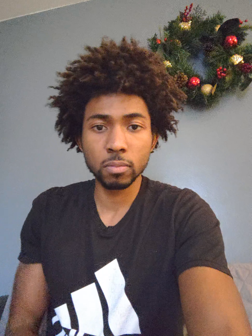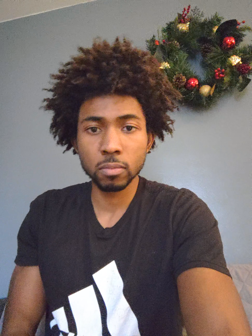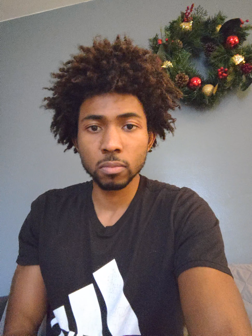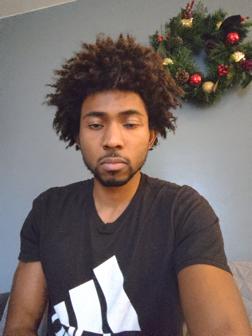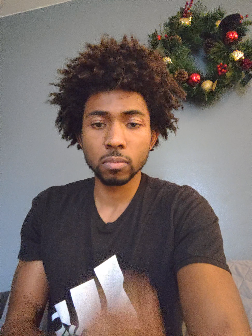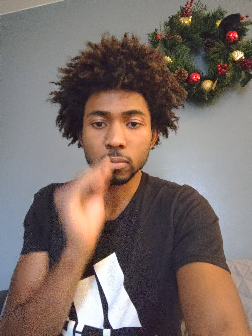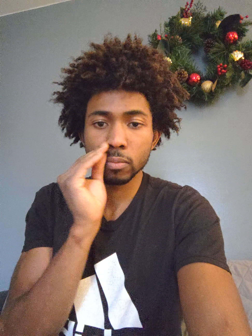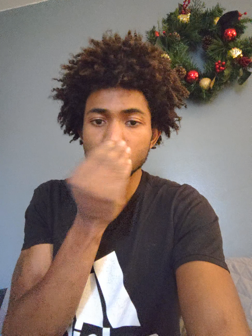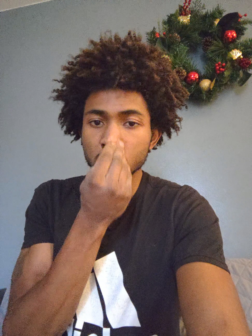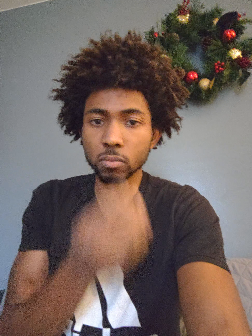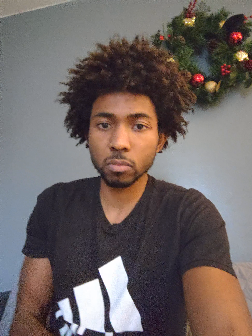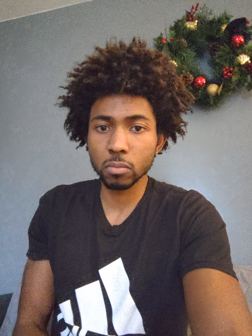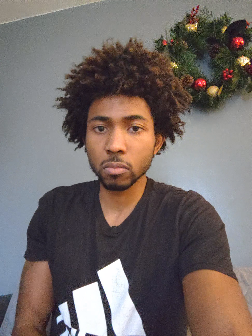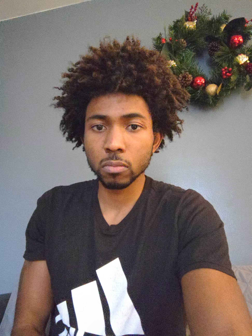flower